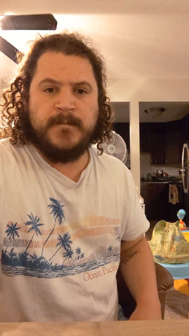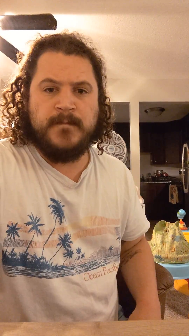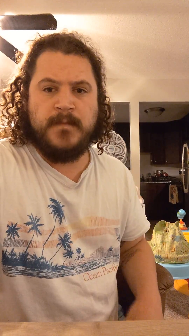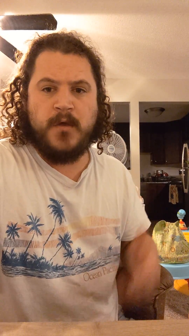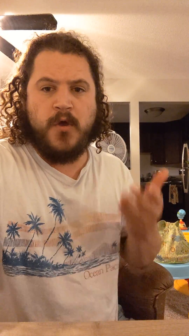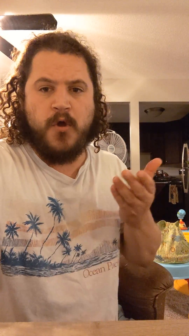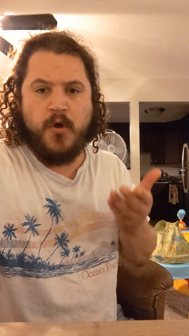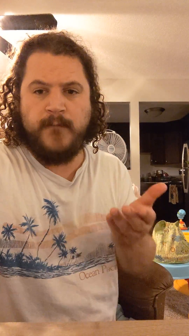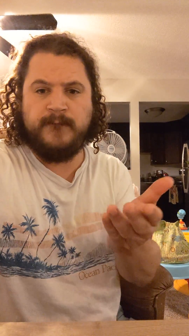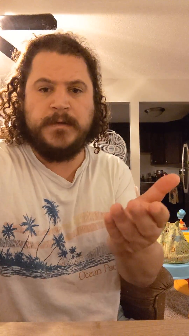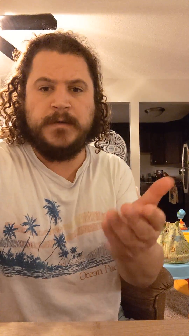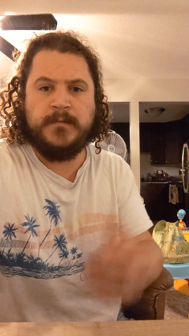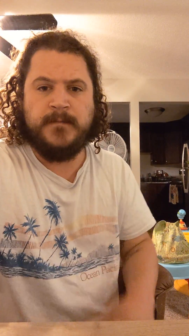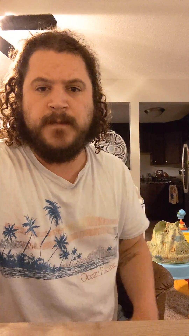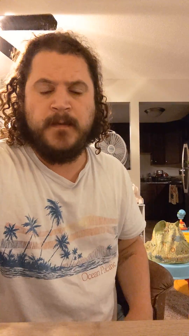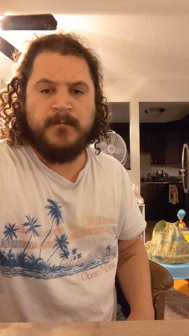oven